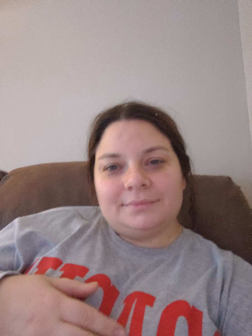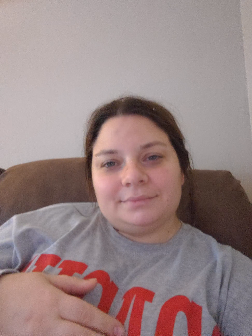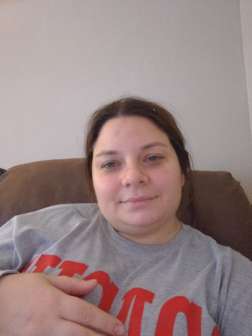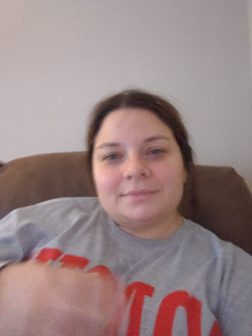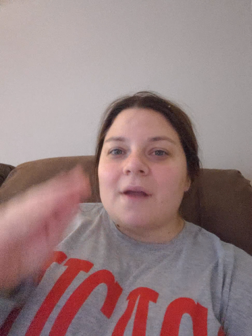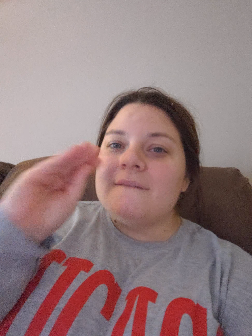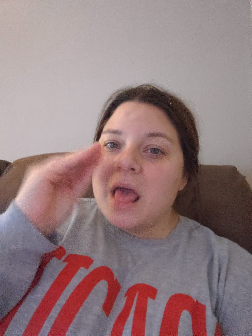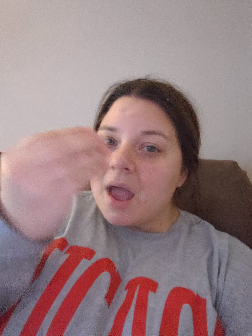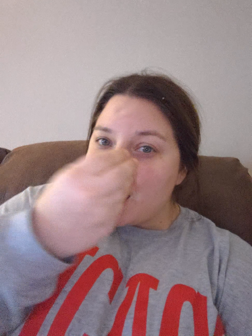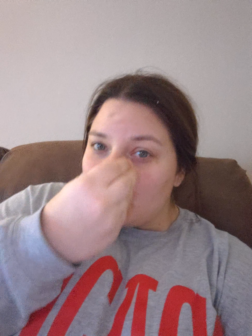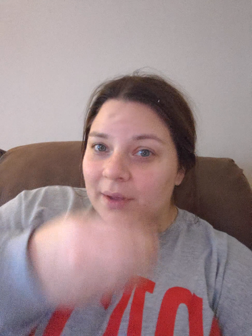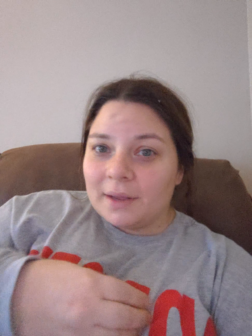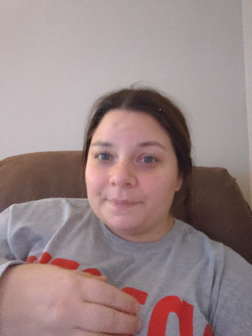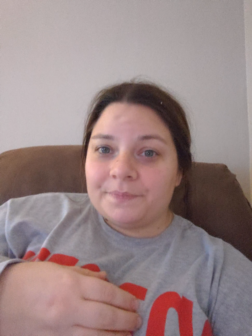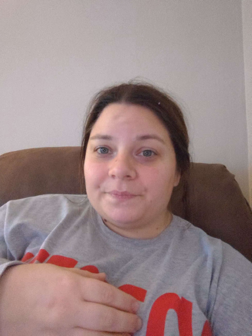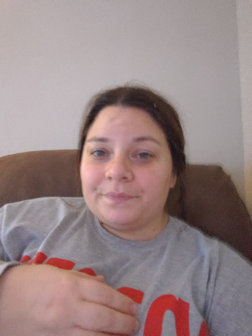flower